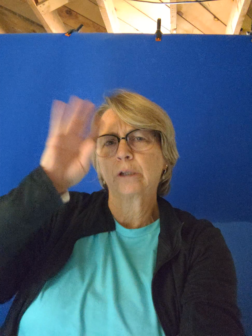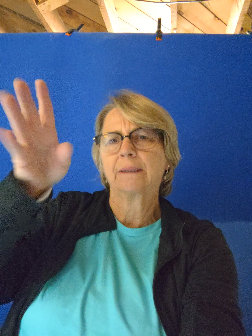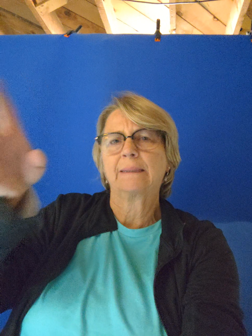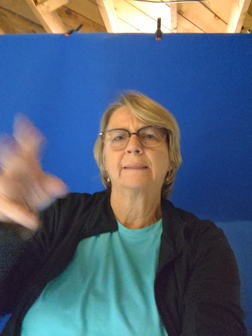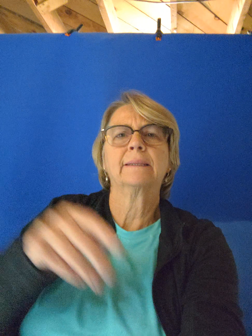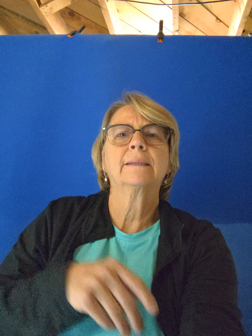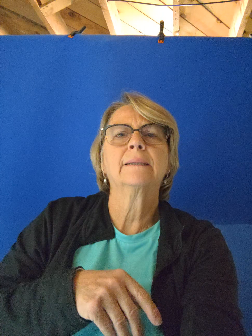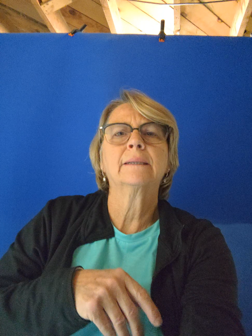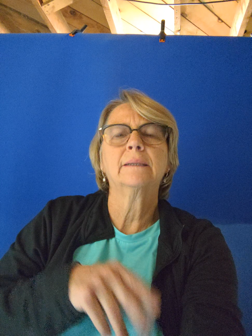pretend